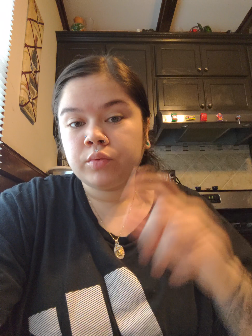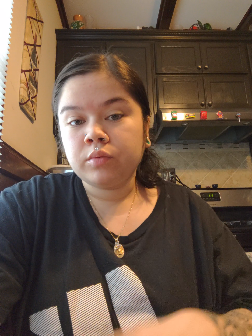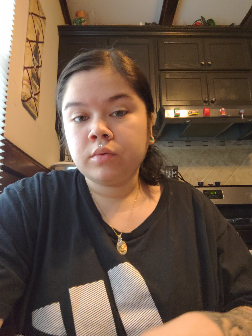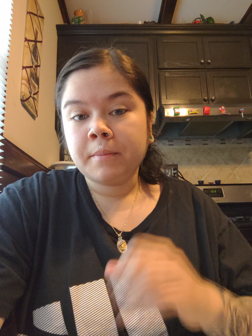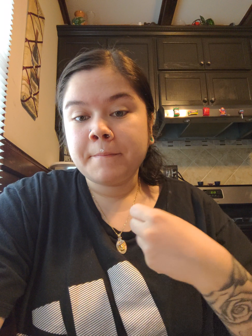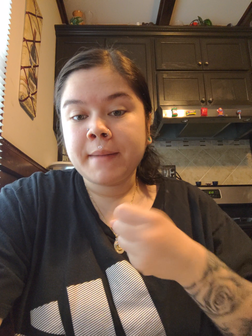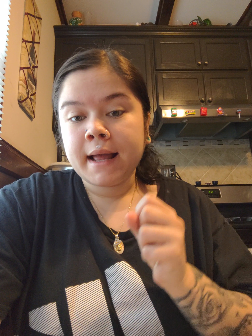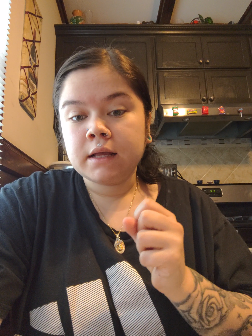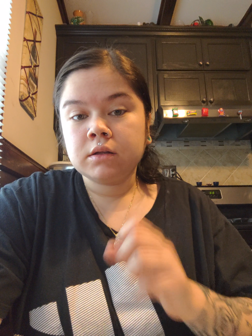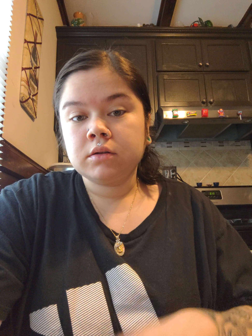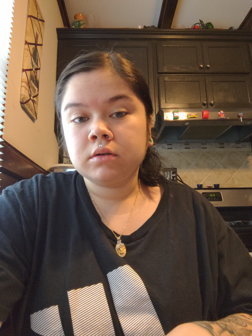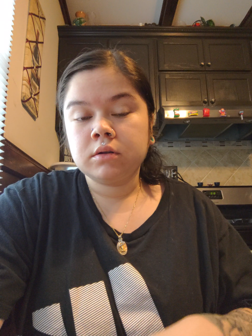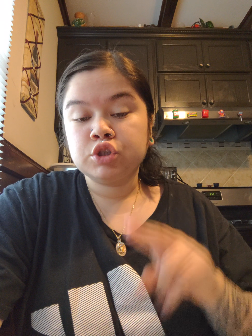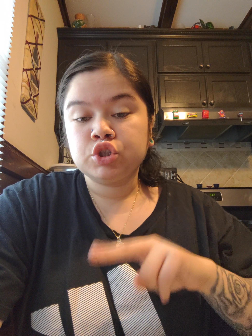make